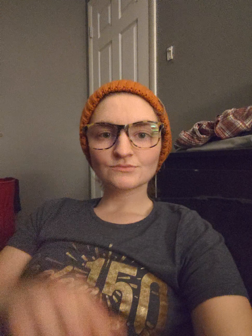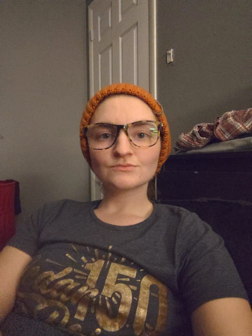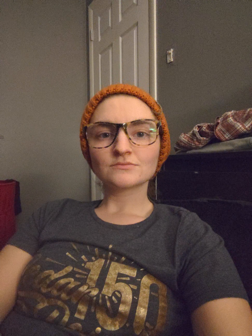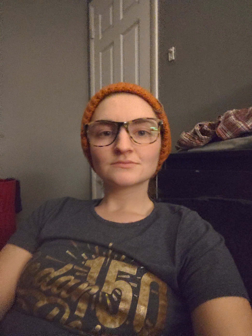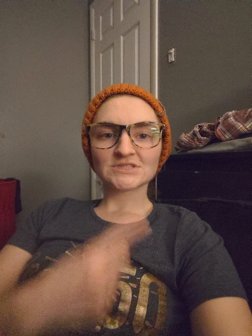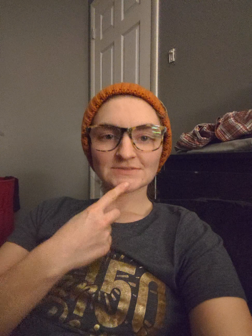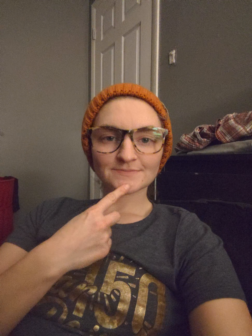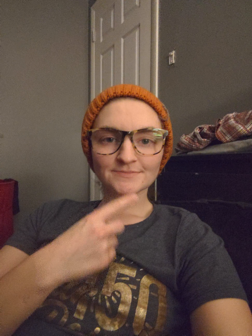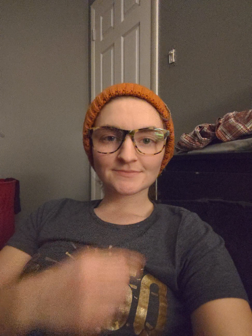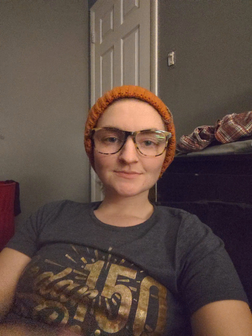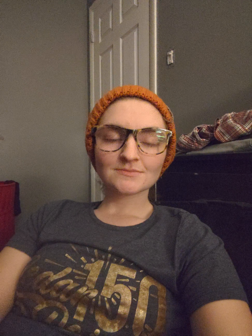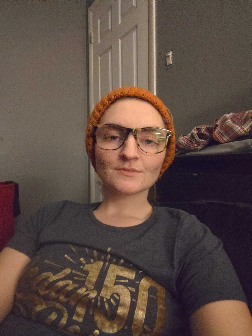say